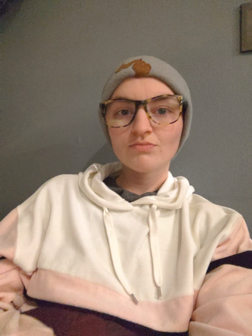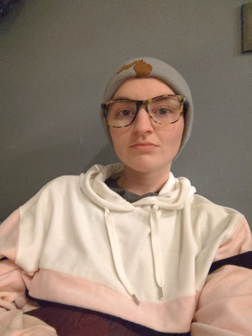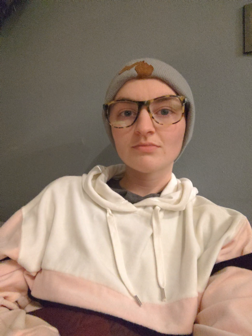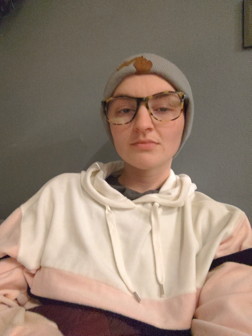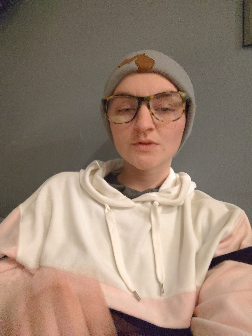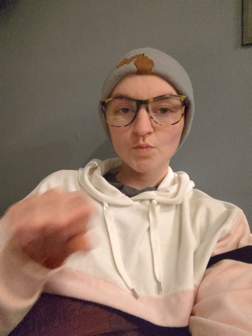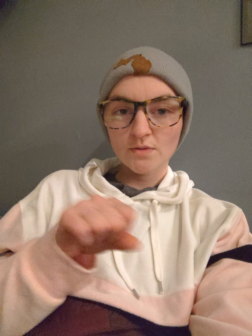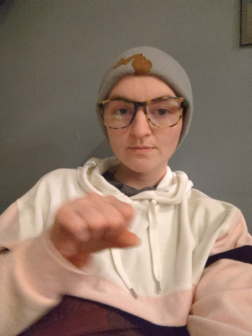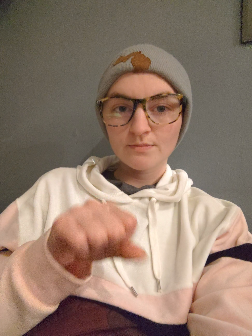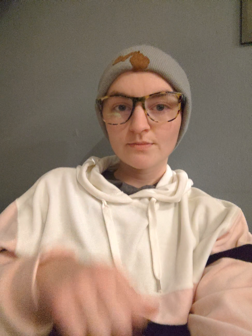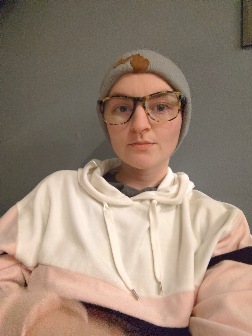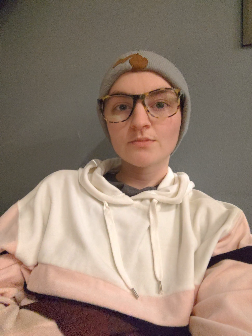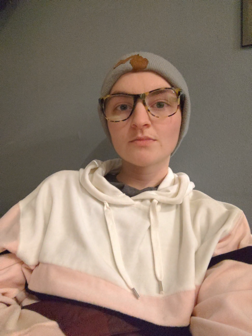shoe